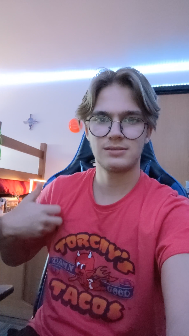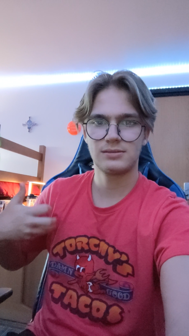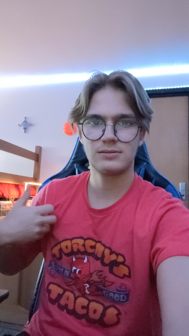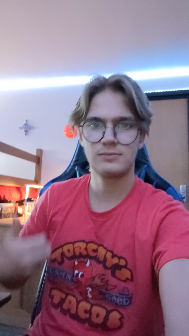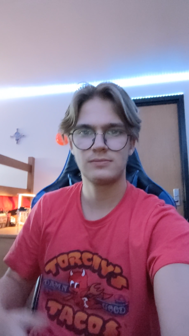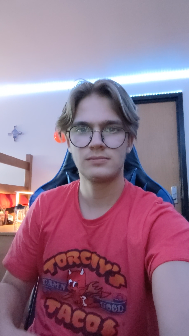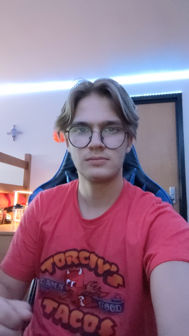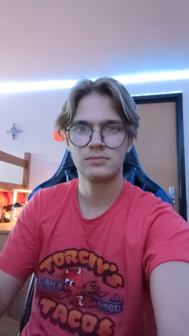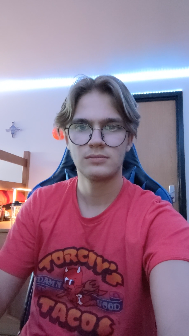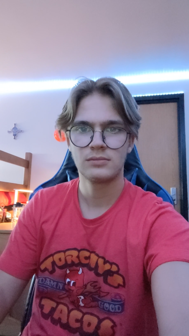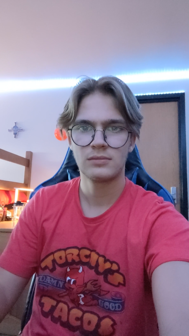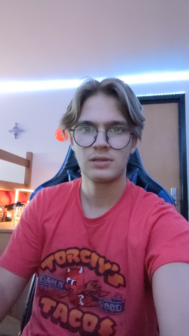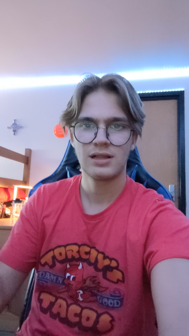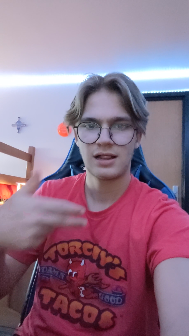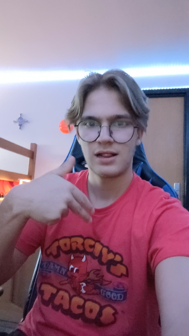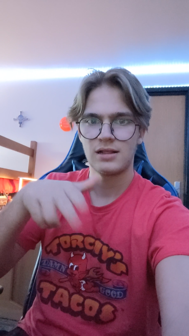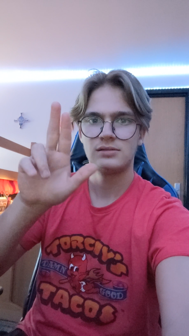lick